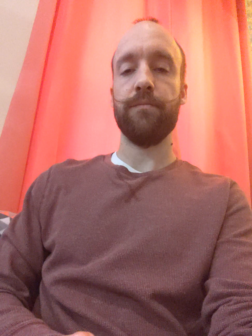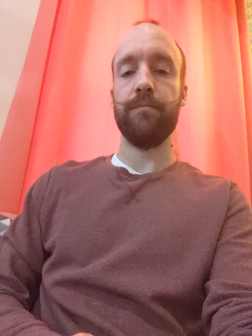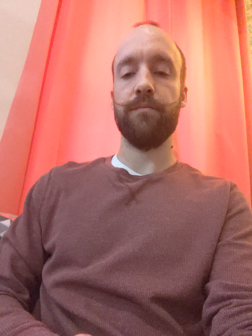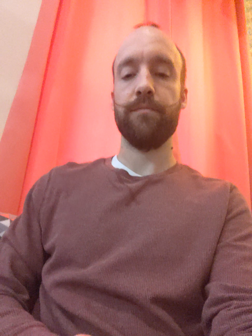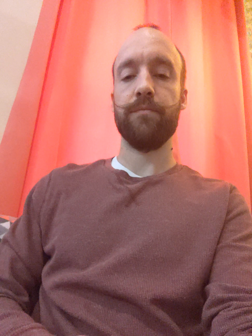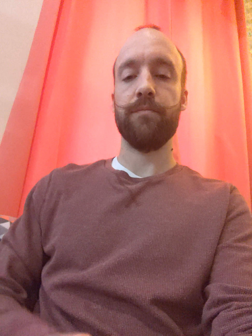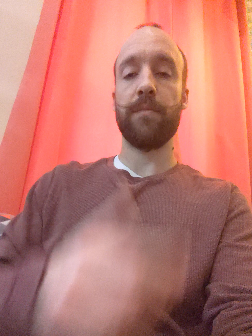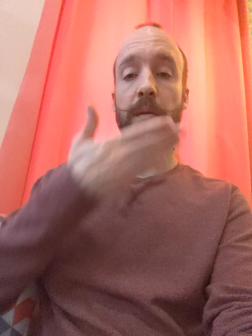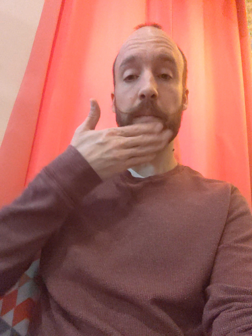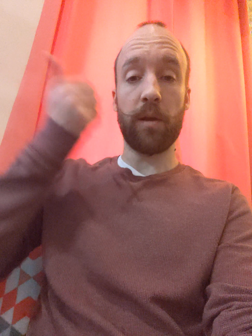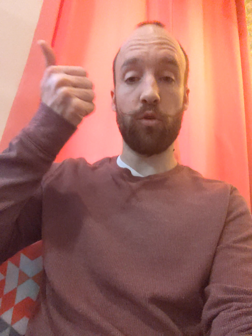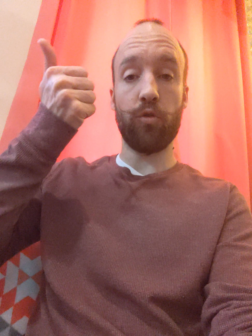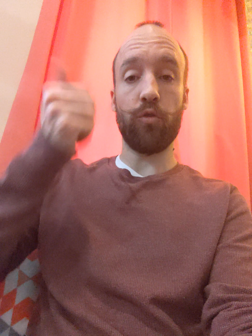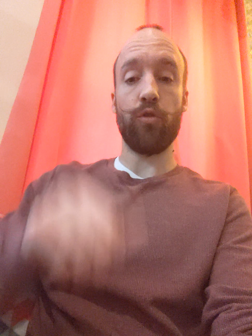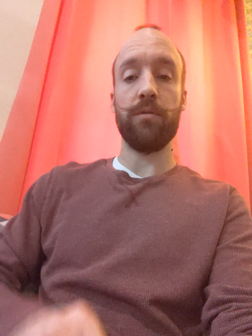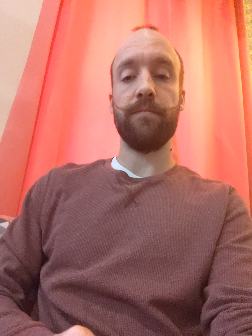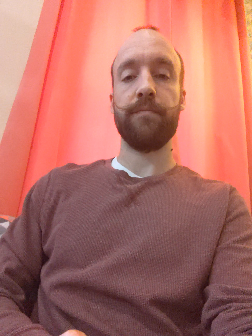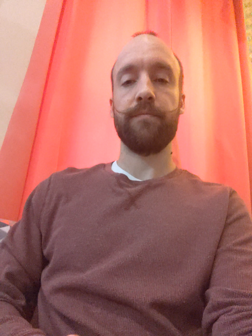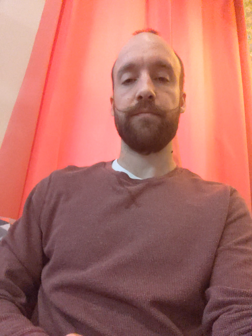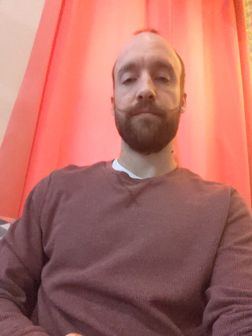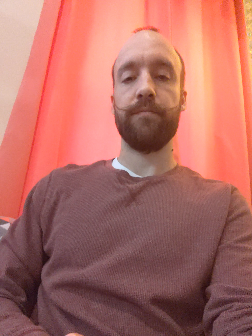better